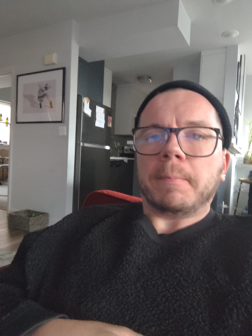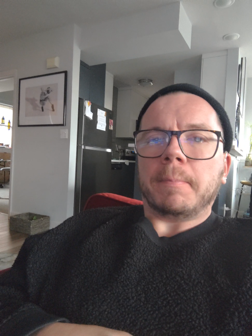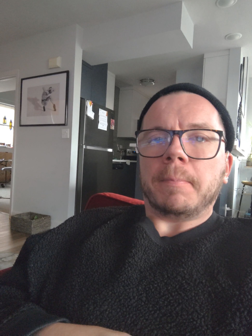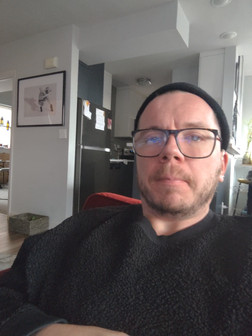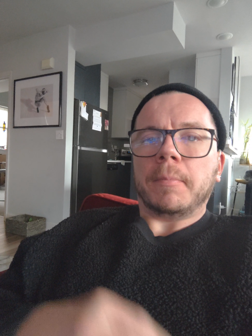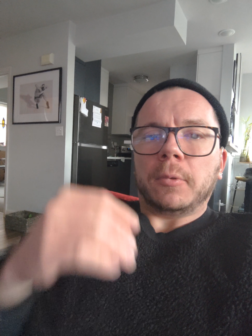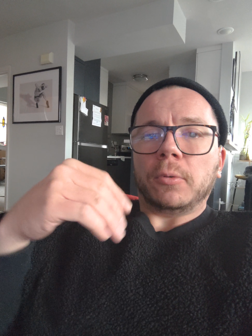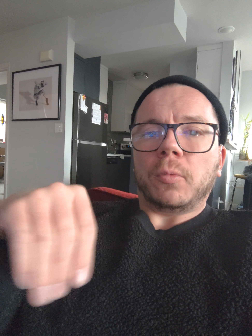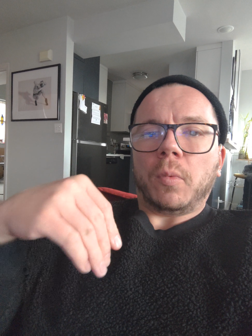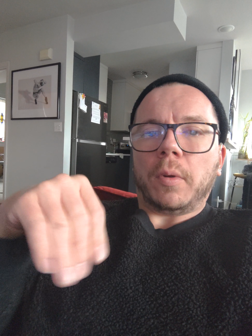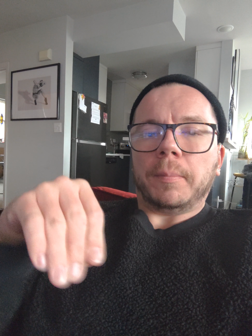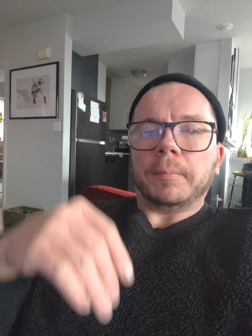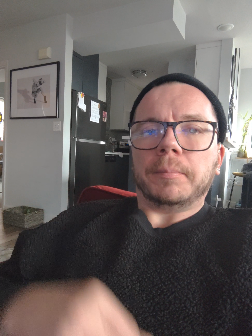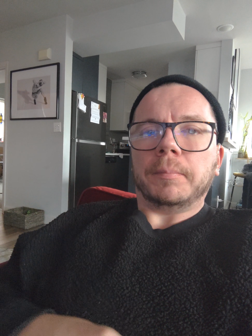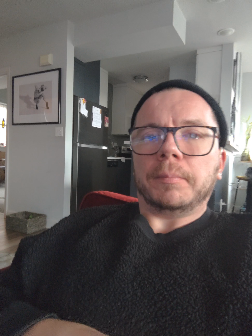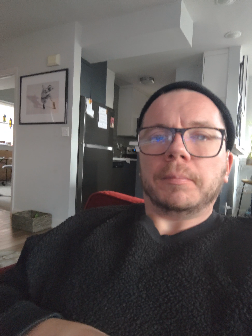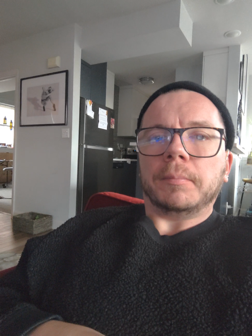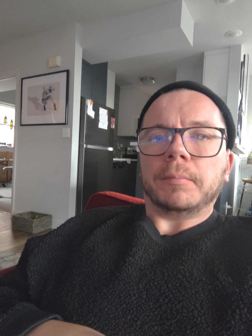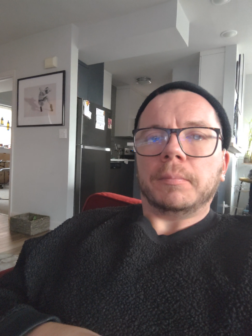store